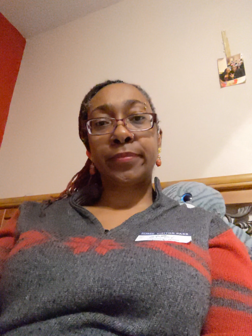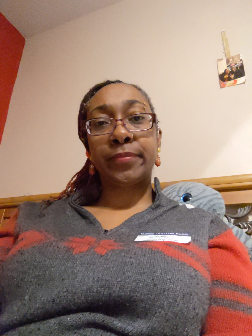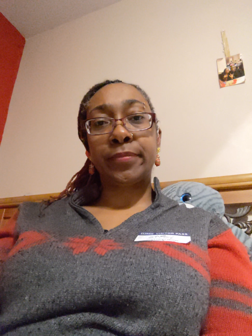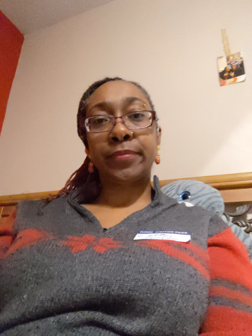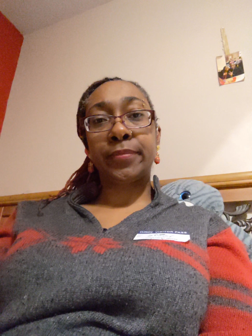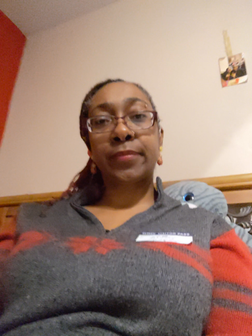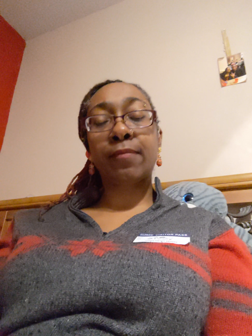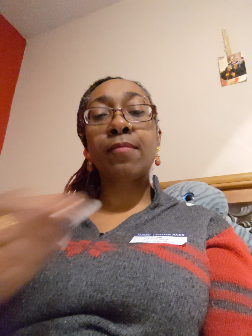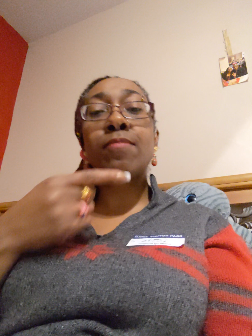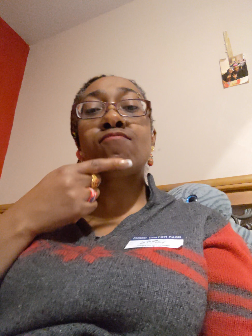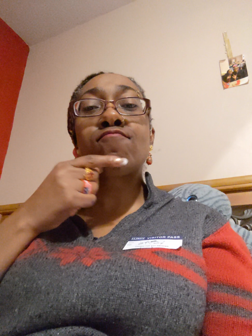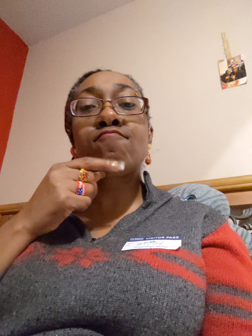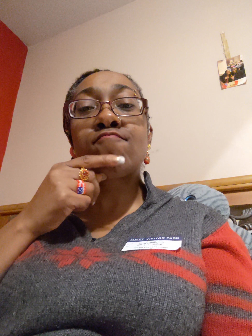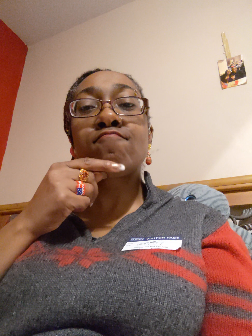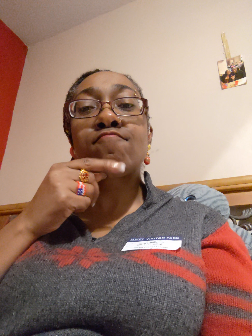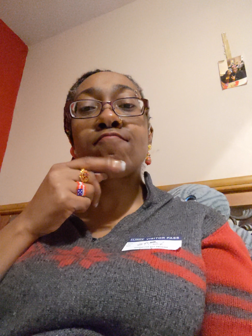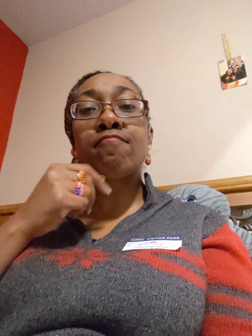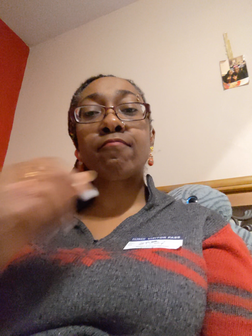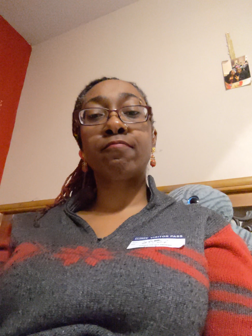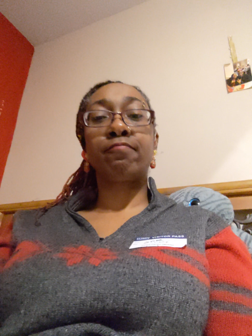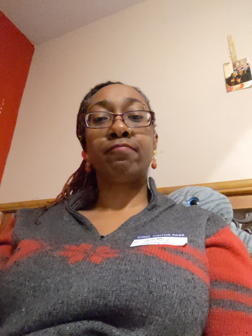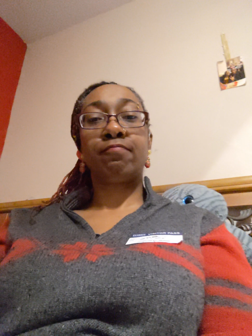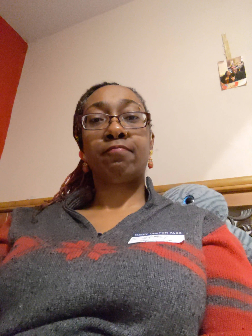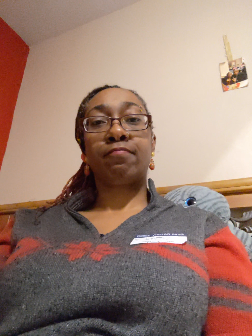chin